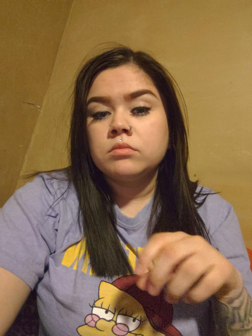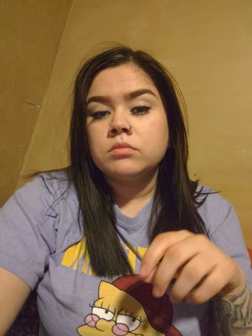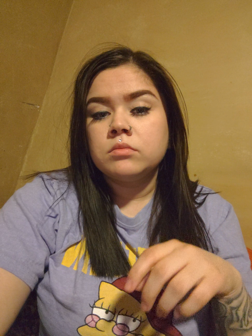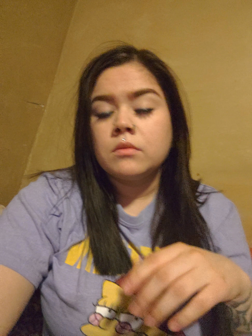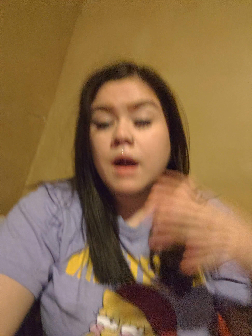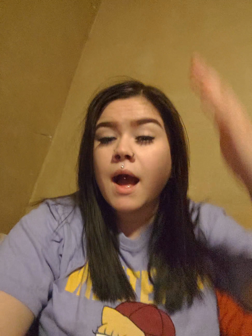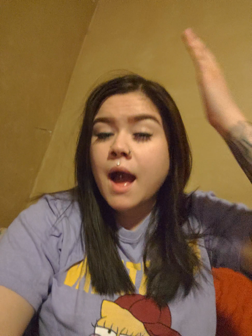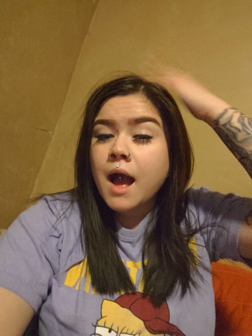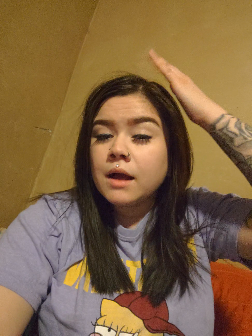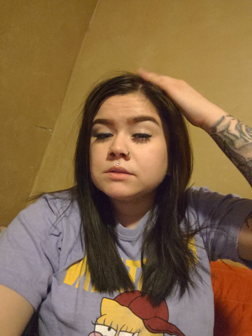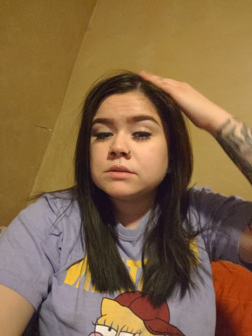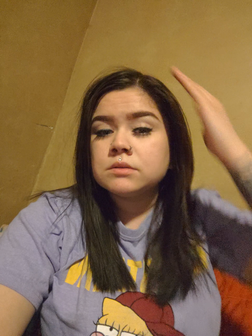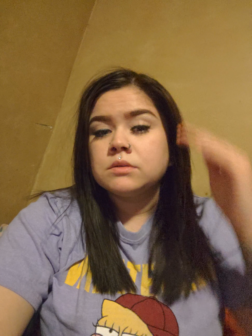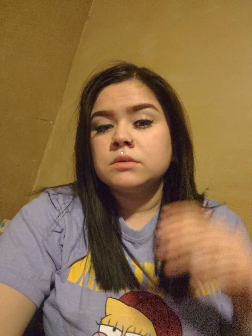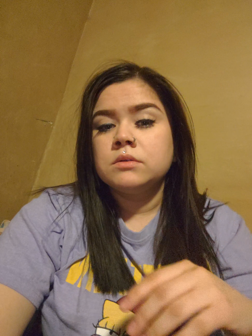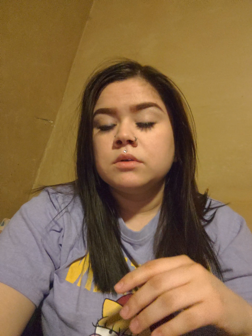hat